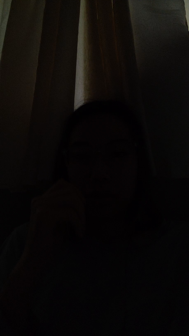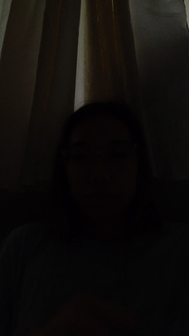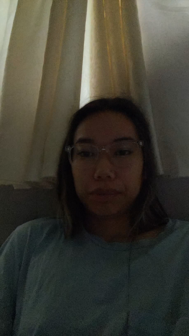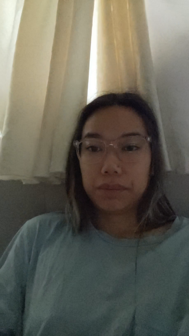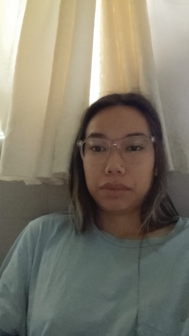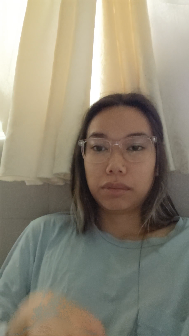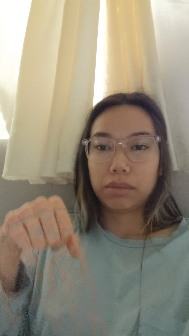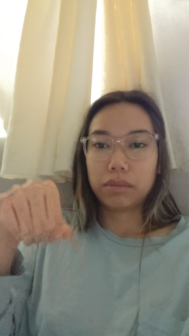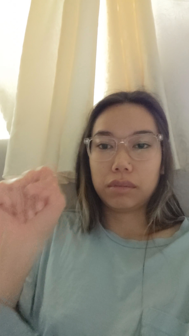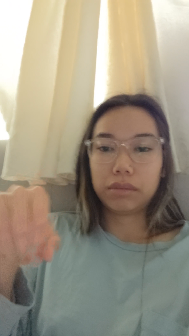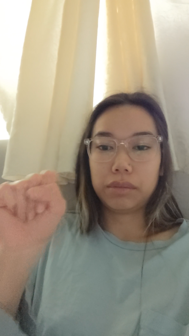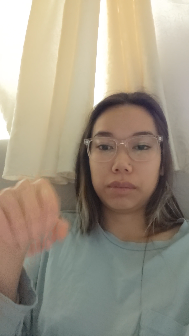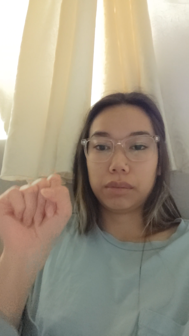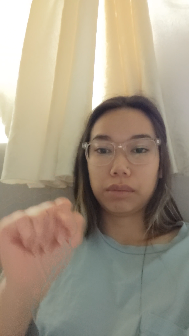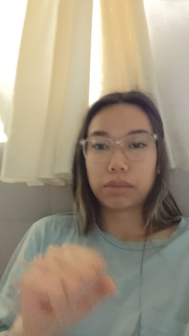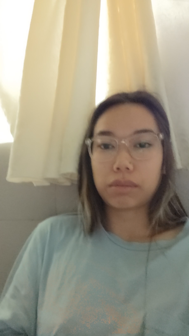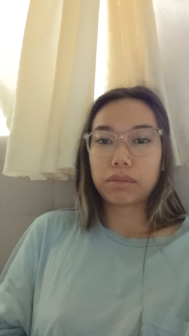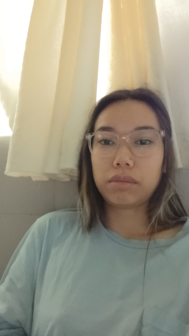motorcycle